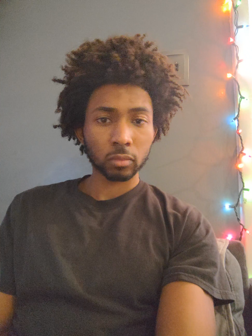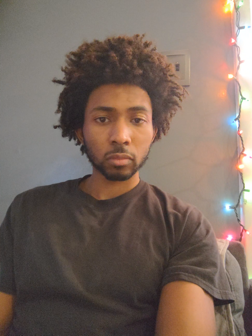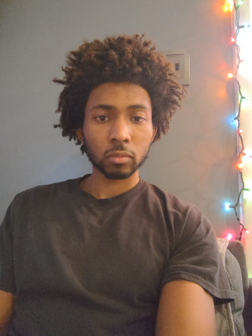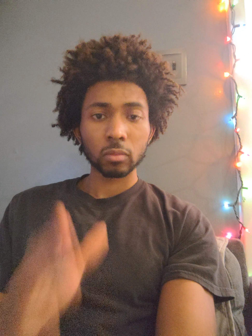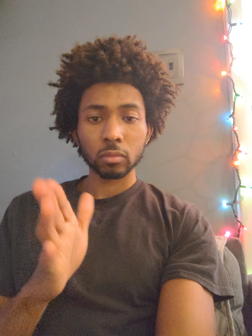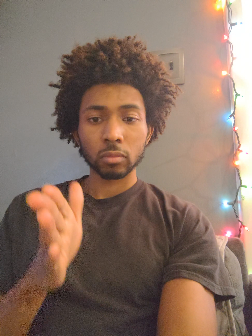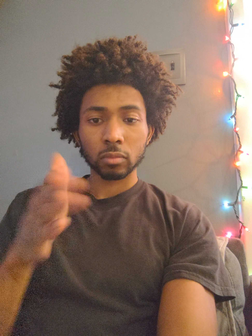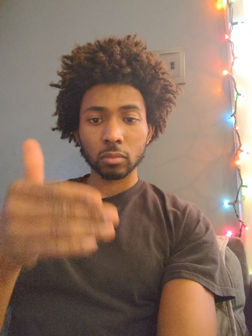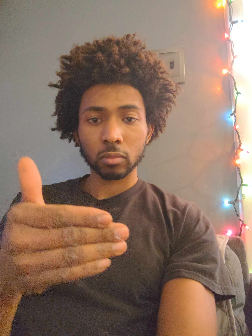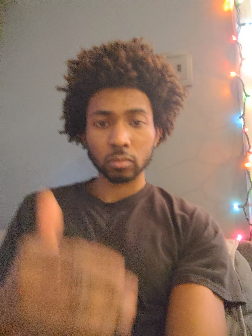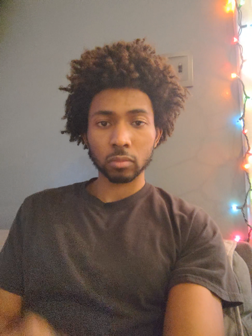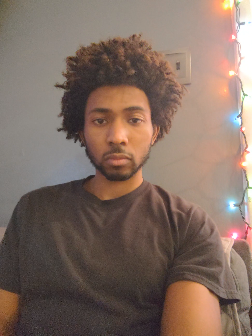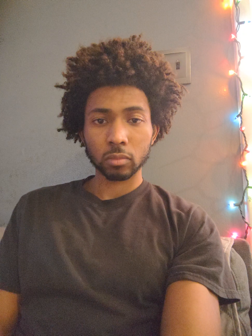room